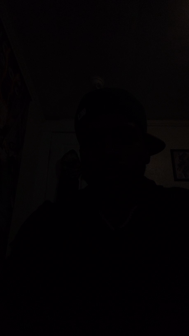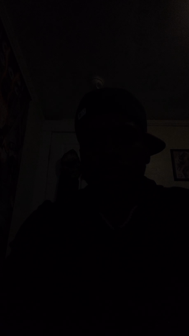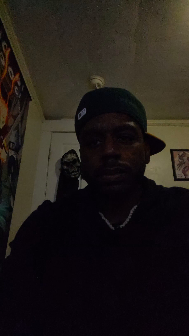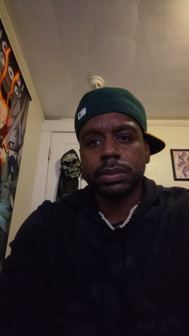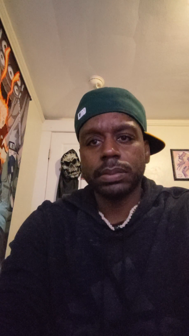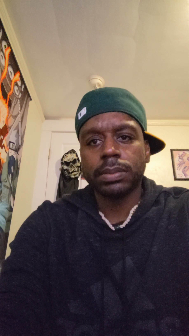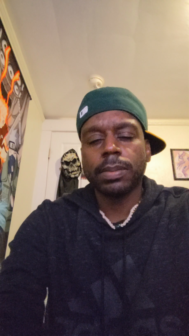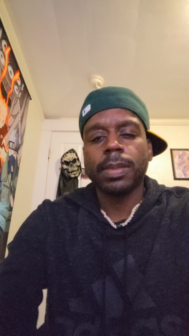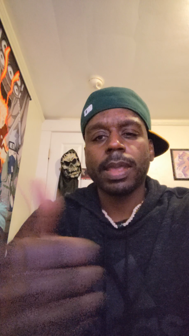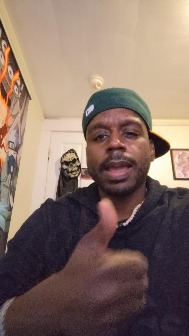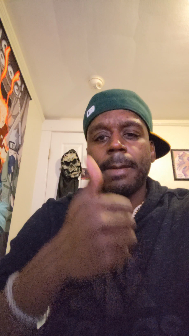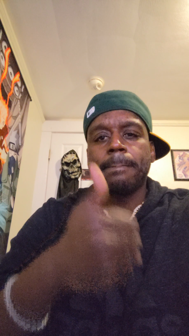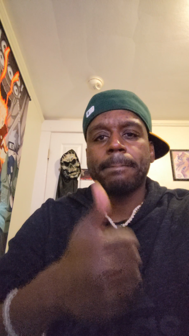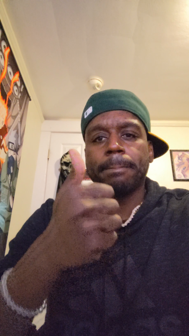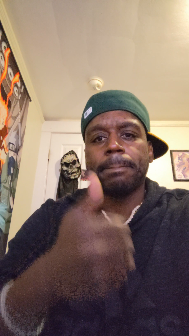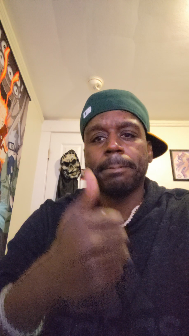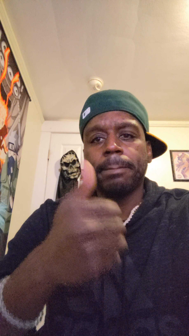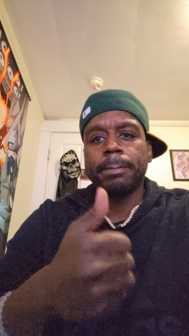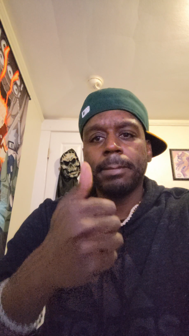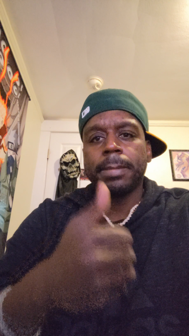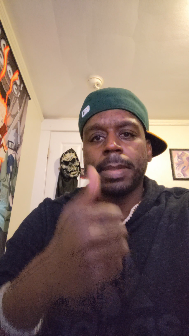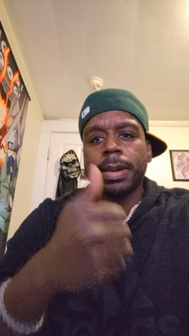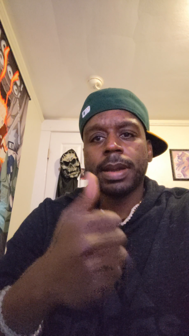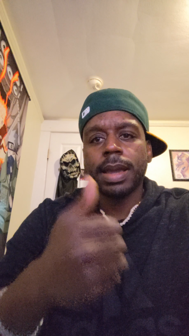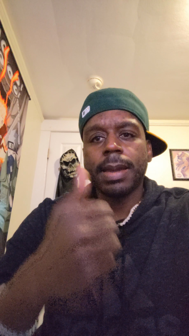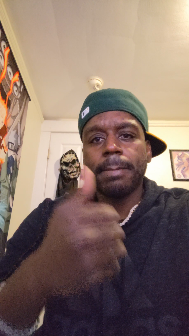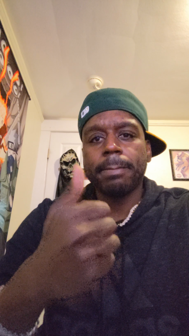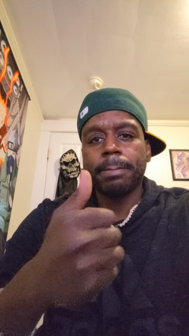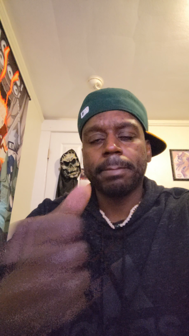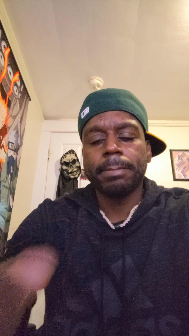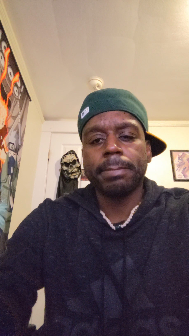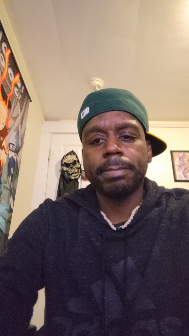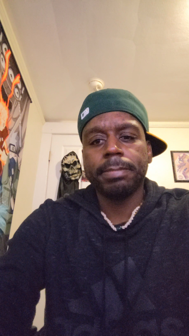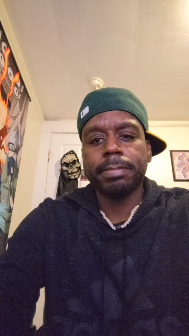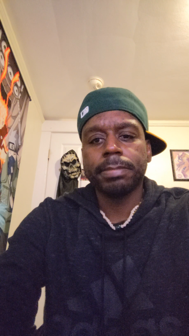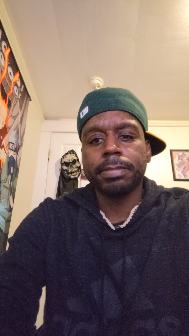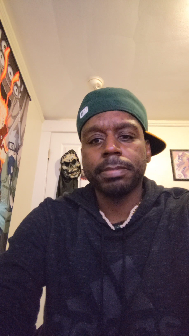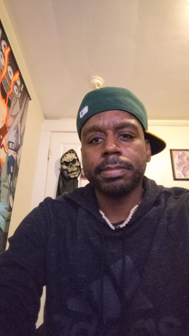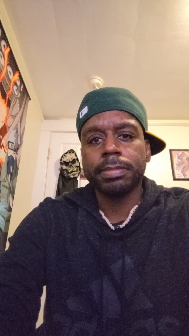help